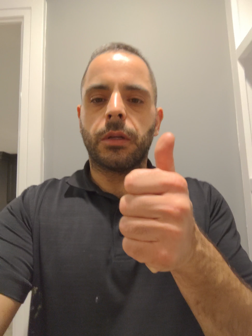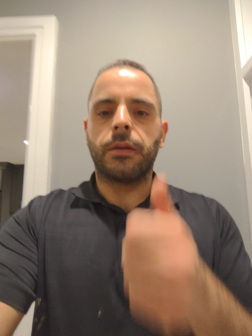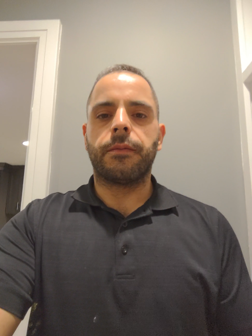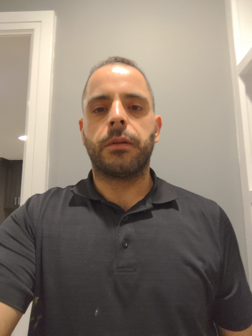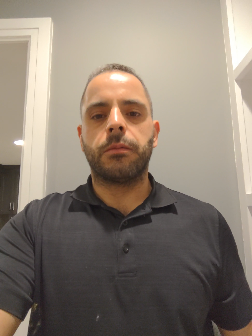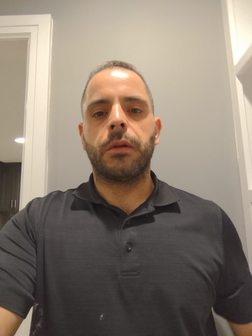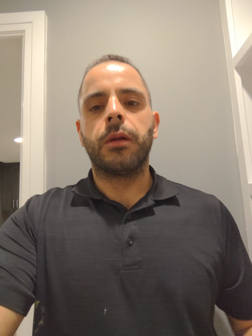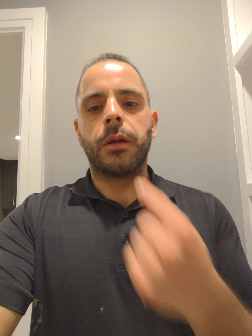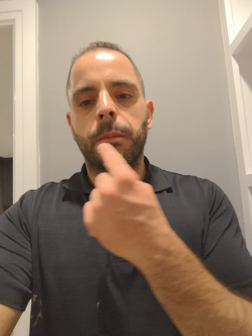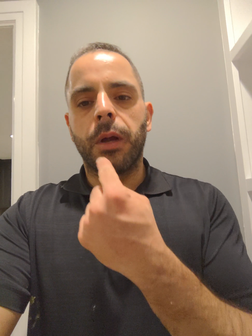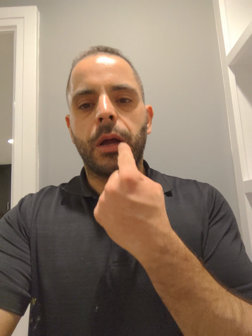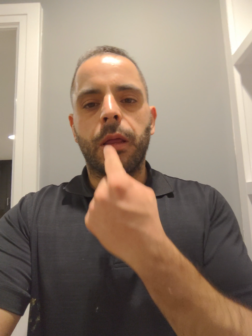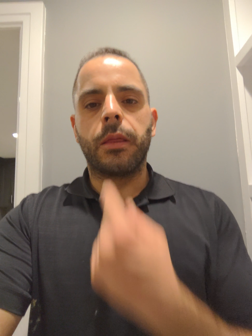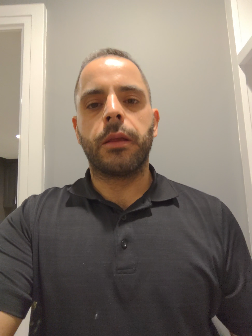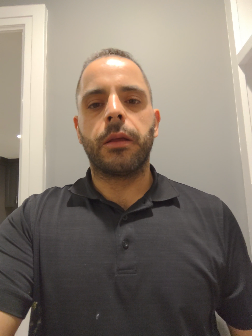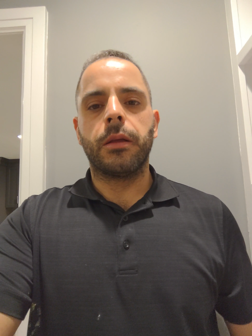mouth